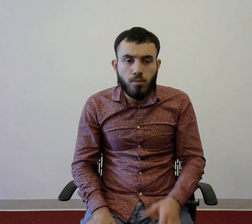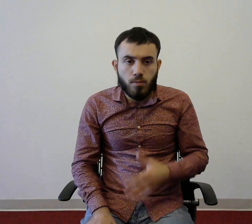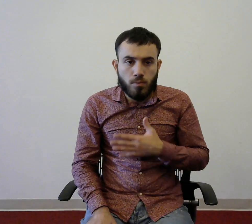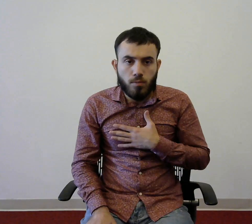mənim